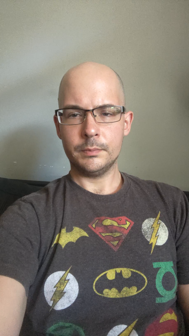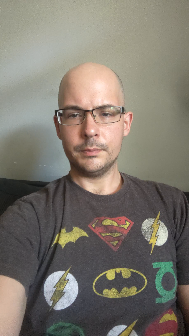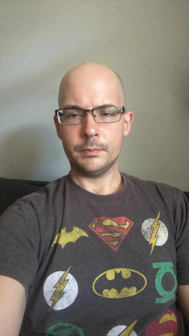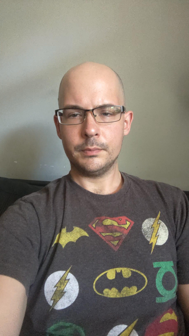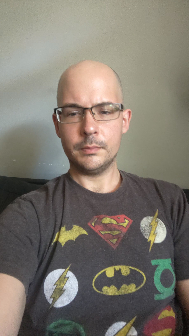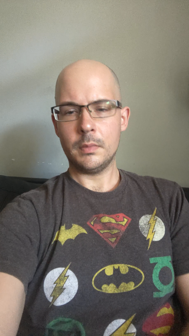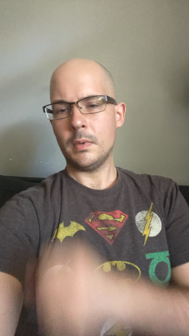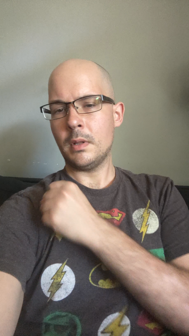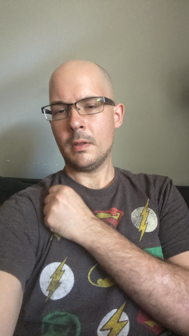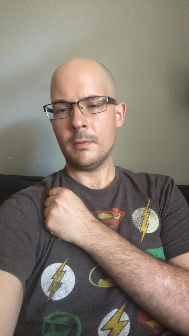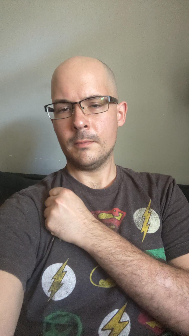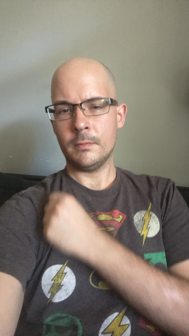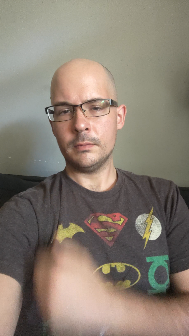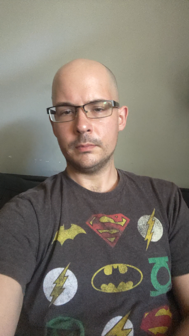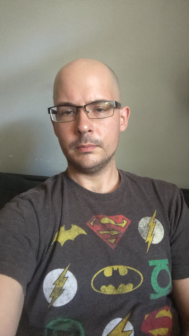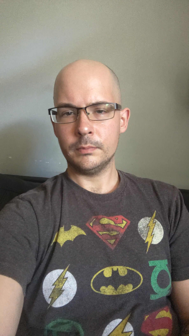love